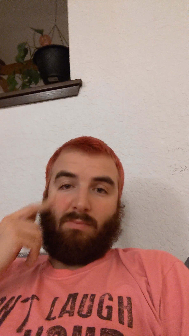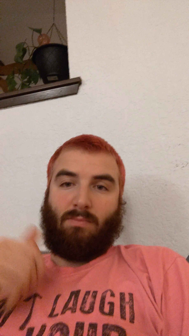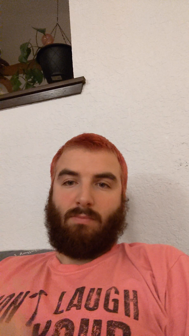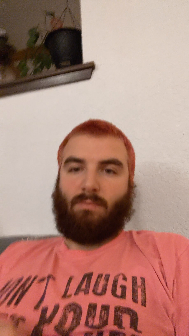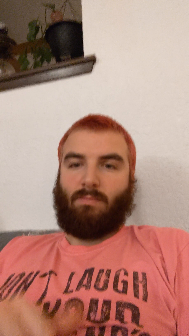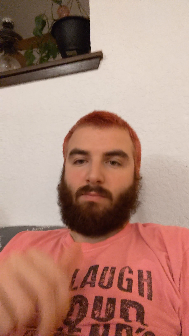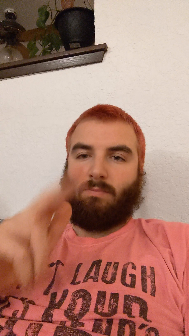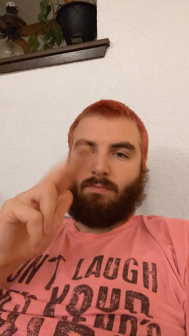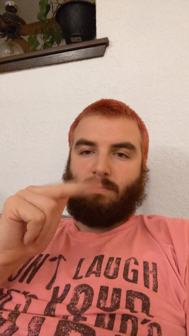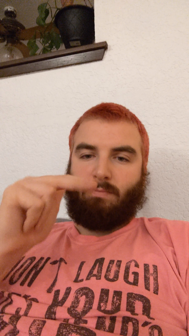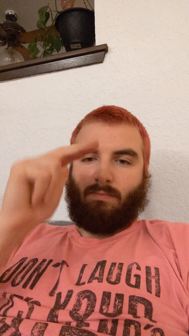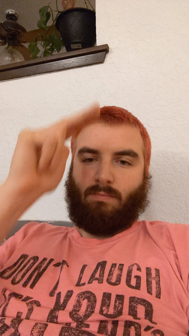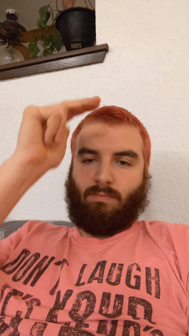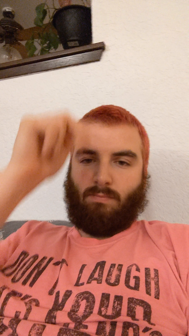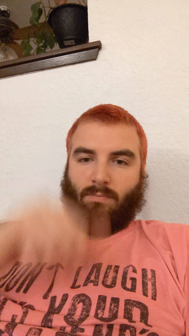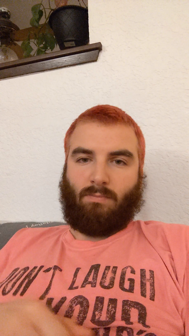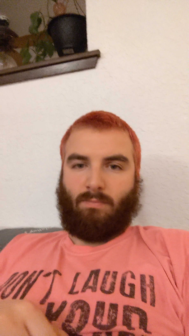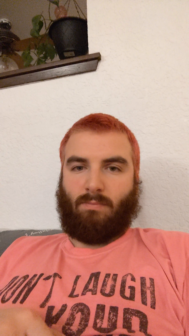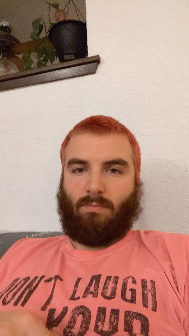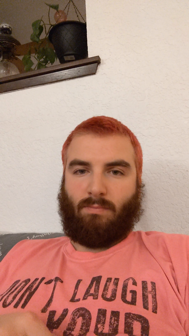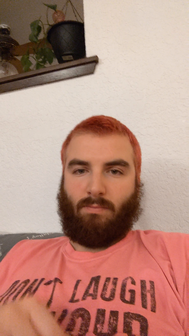build